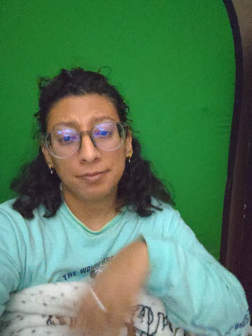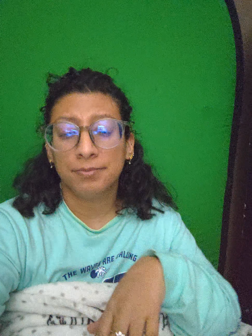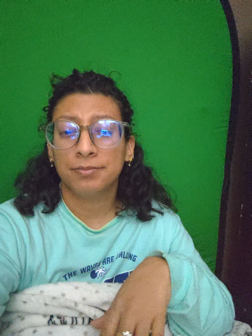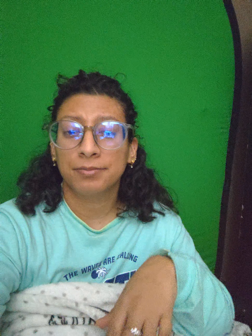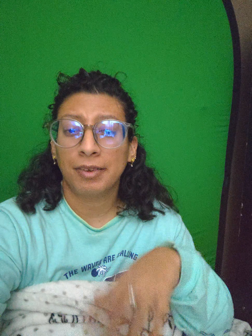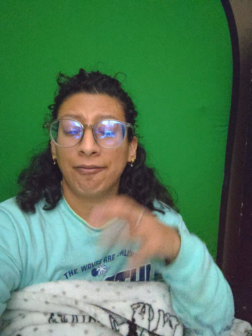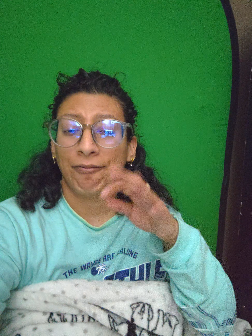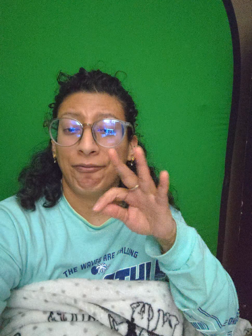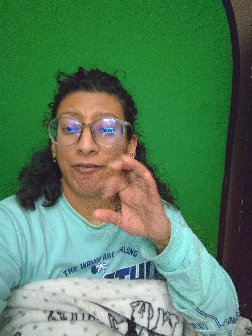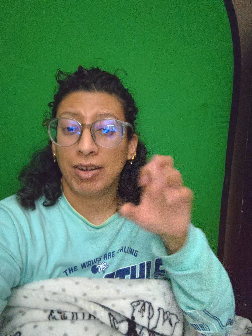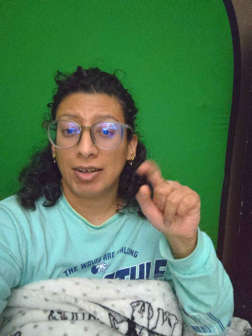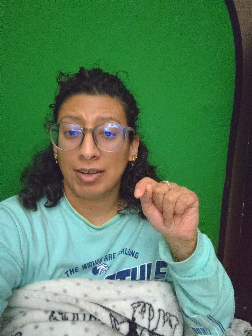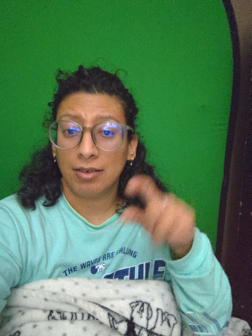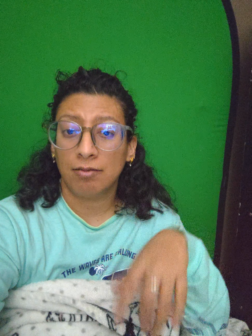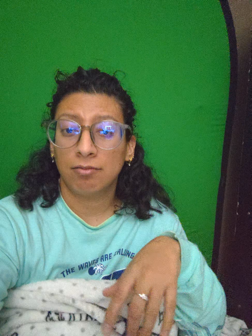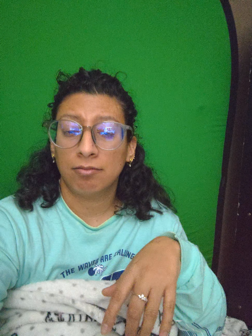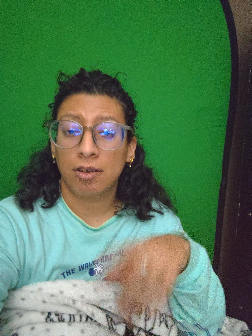feet